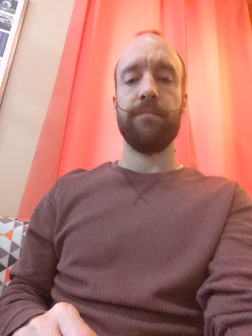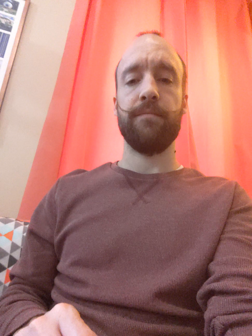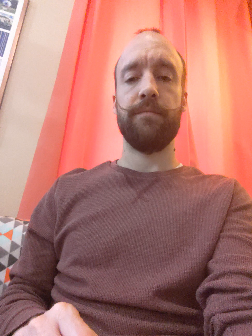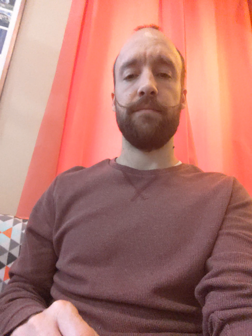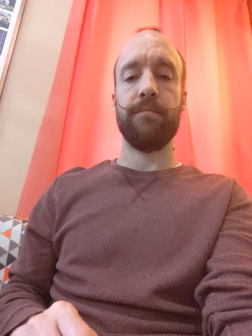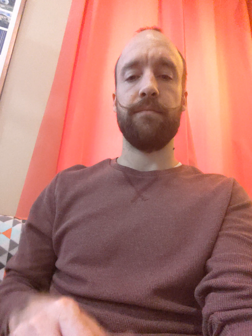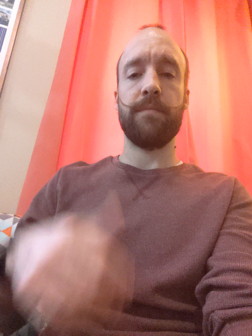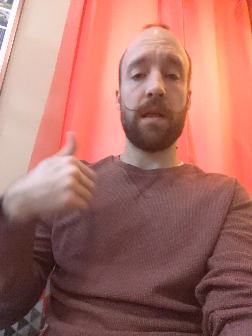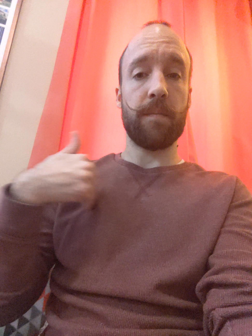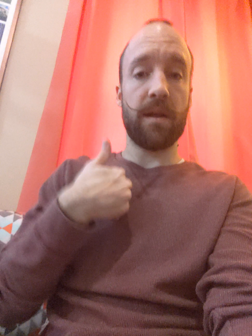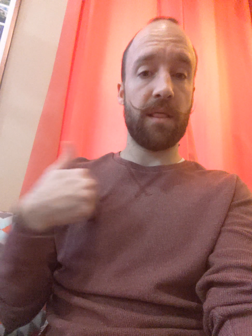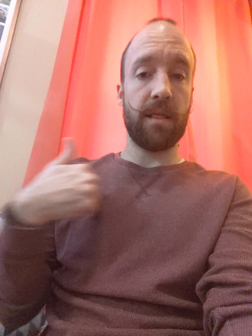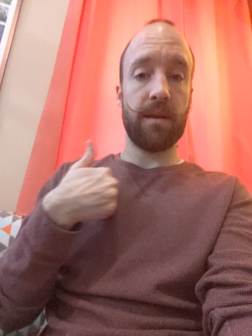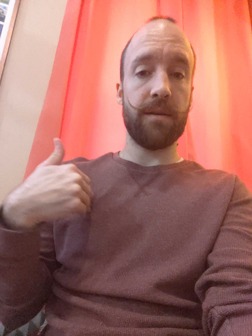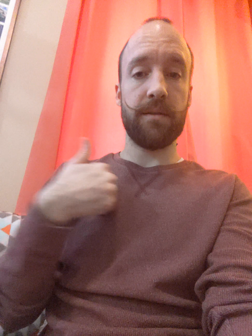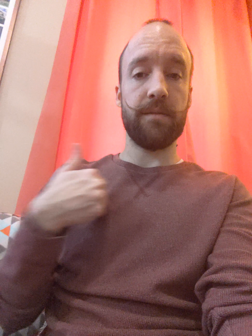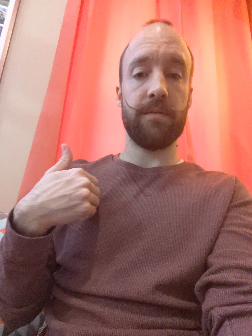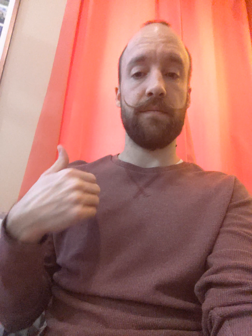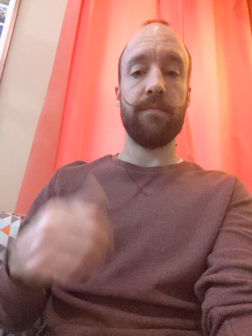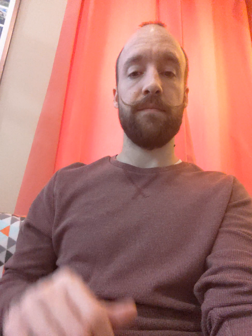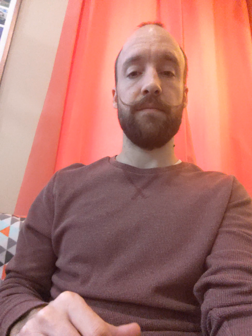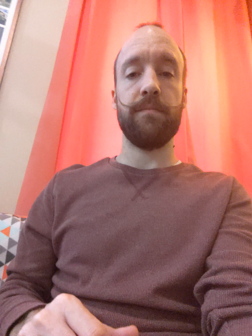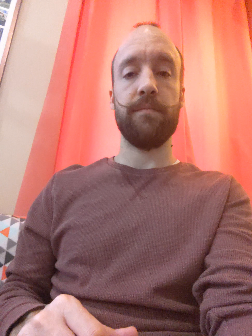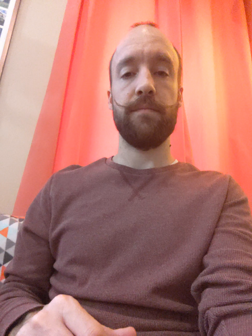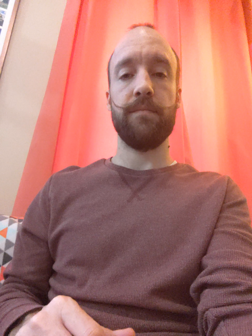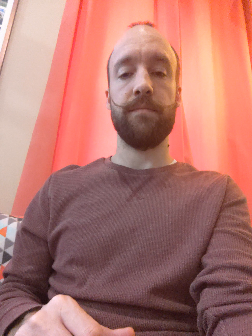animal